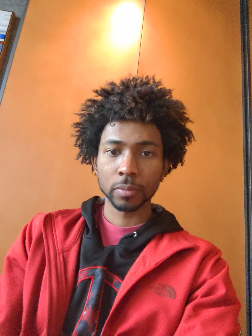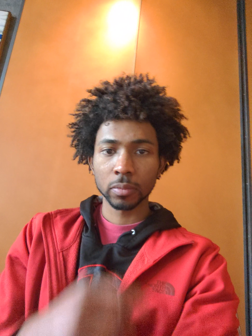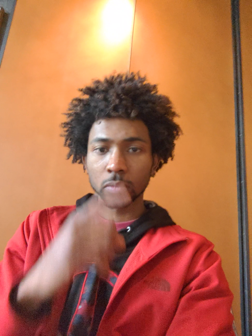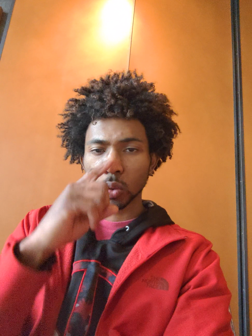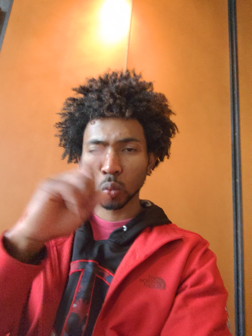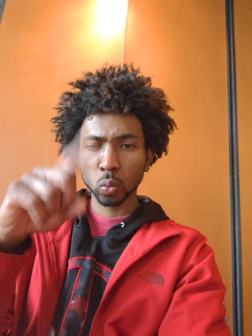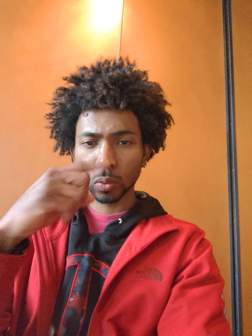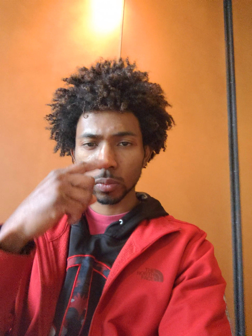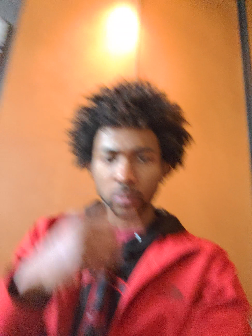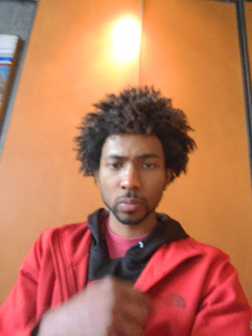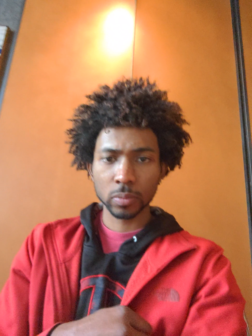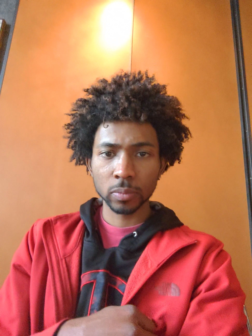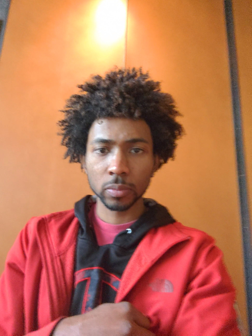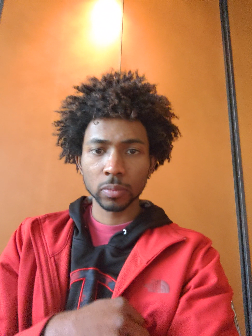noisy